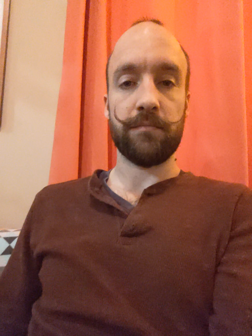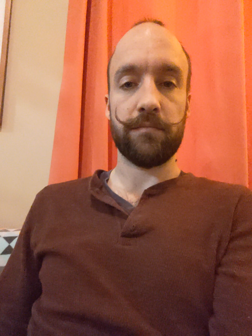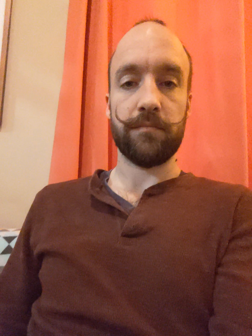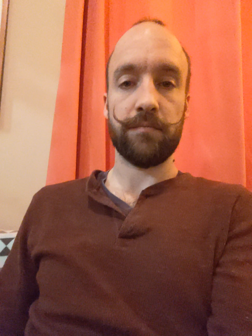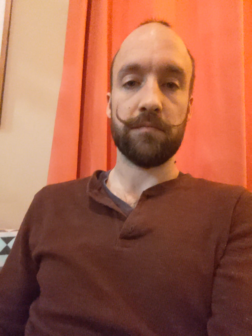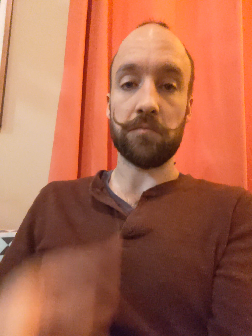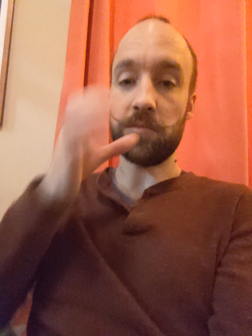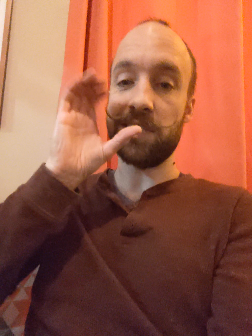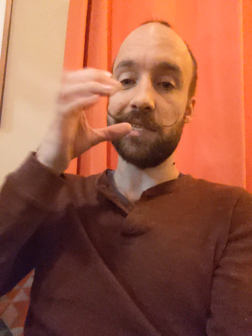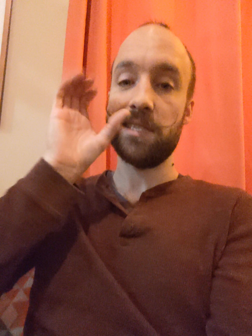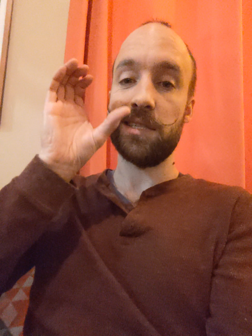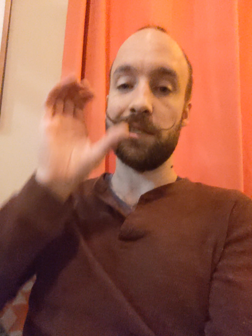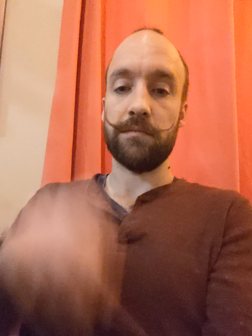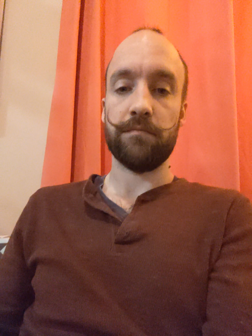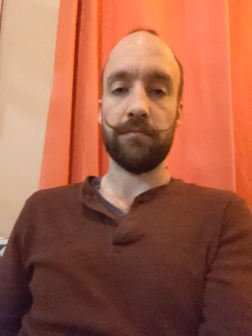drink